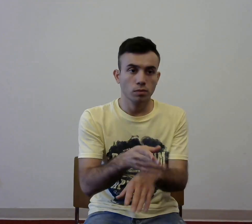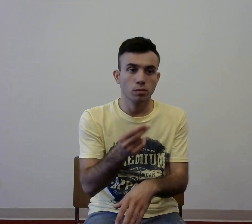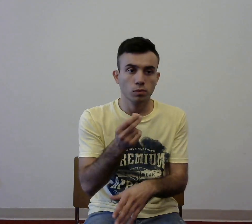pul